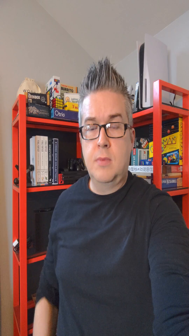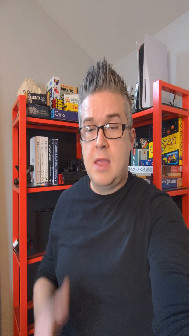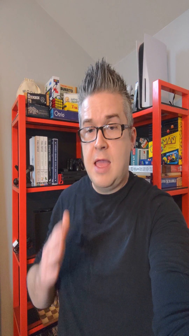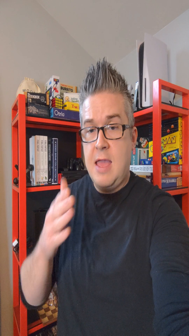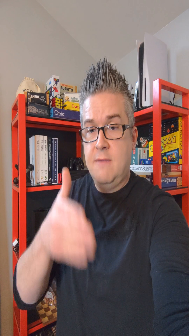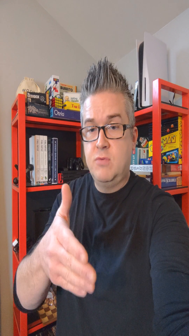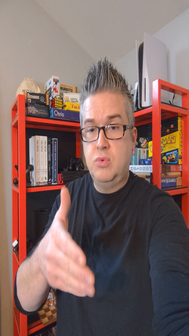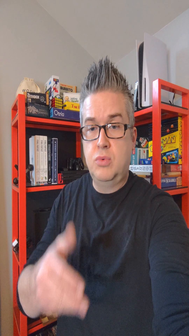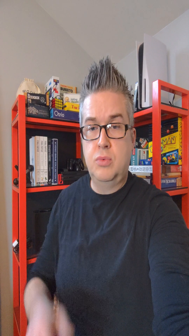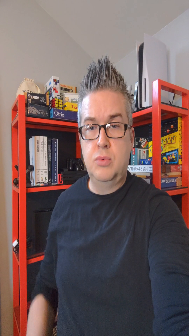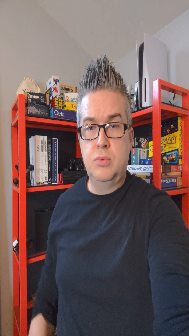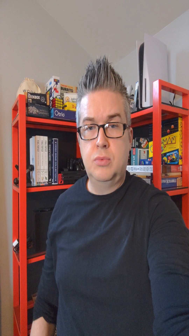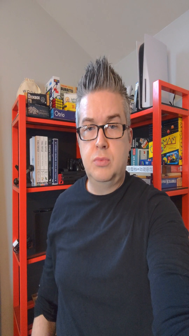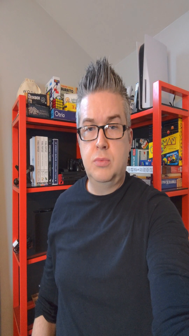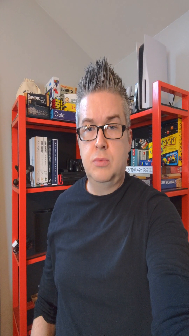after